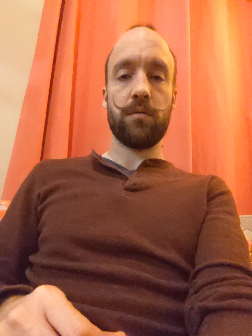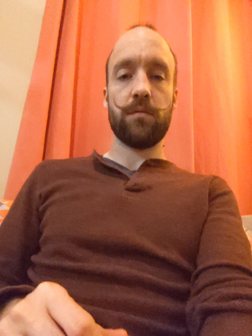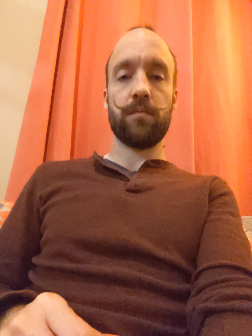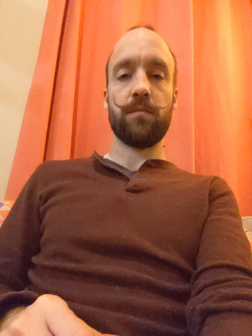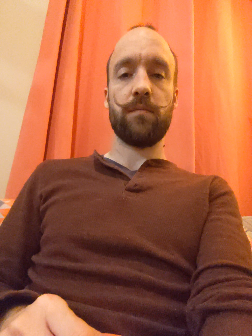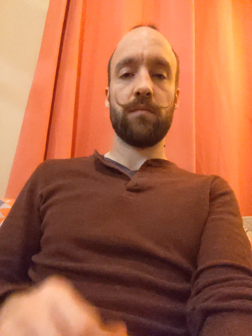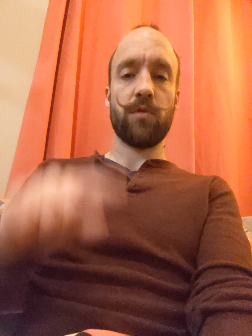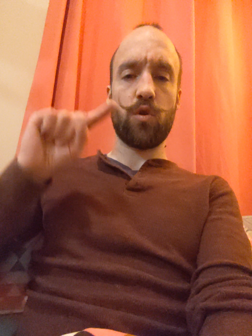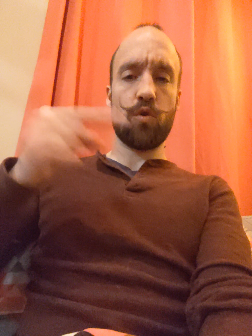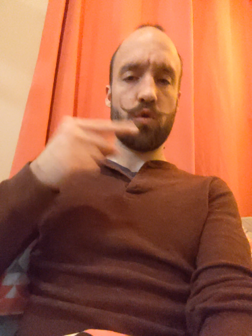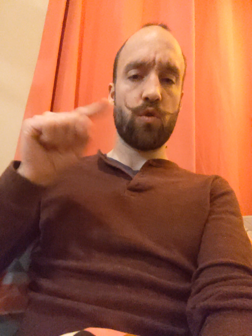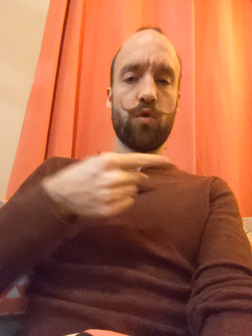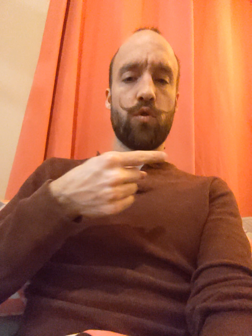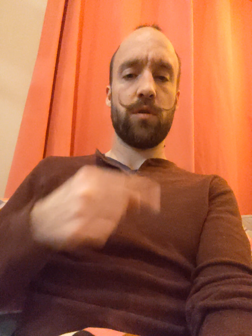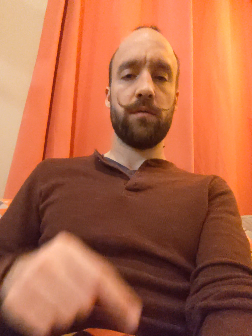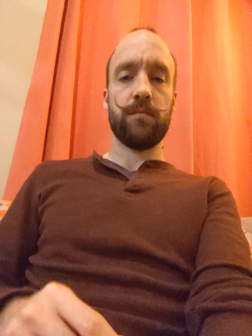owie